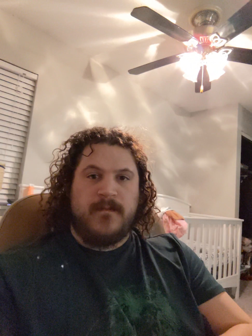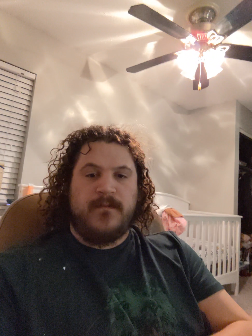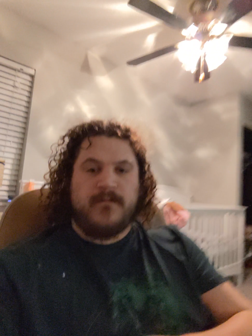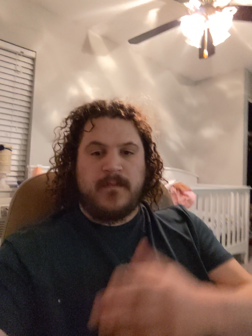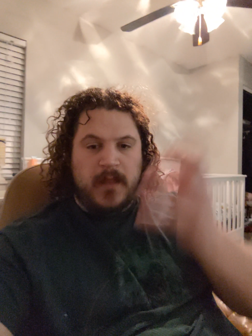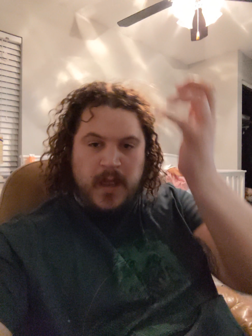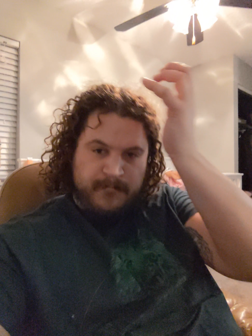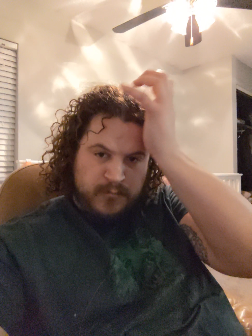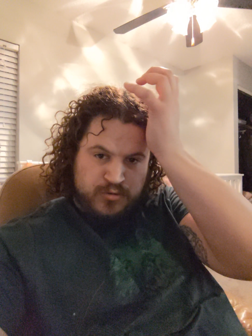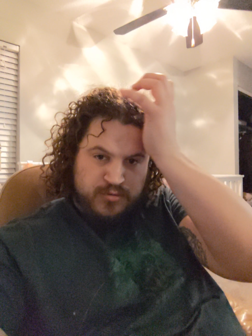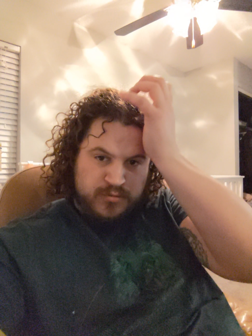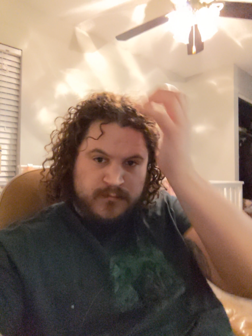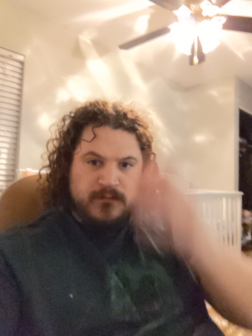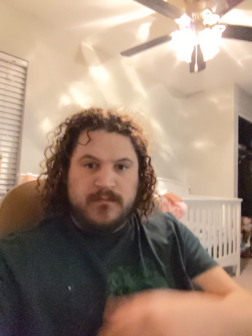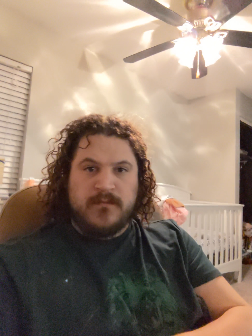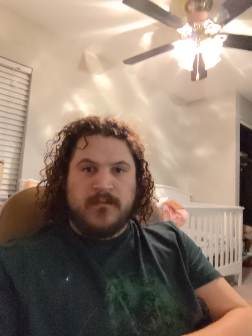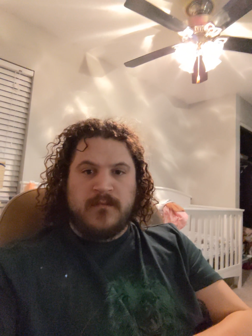garbage